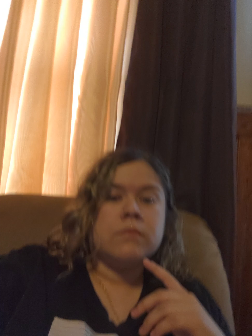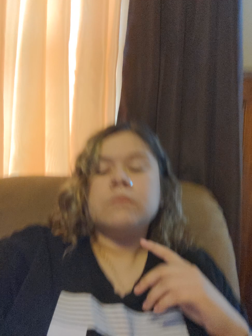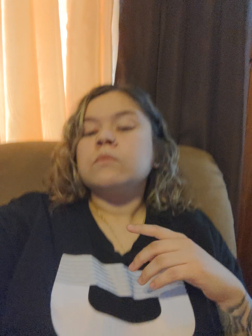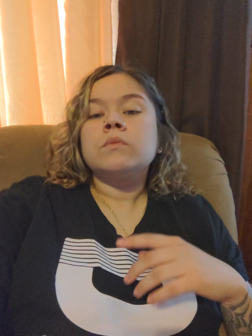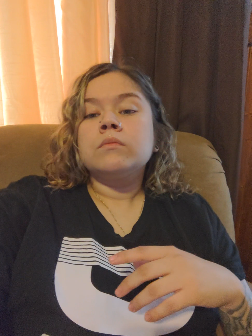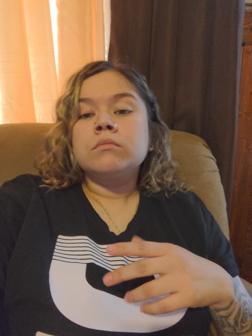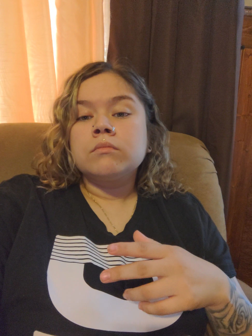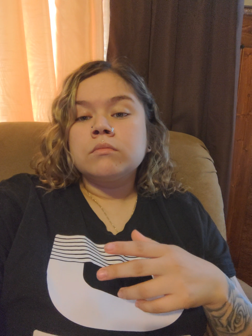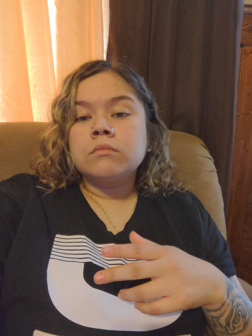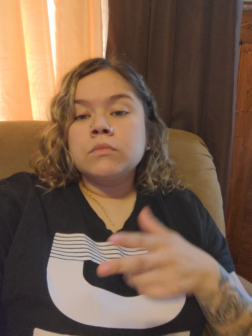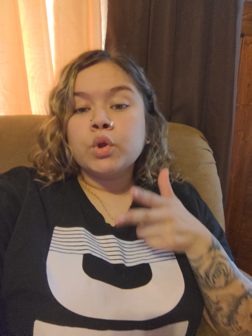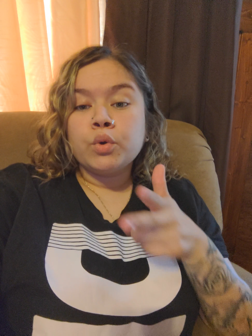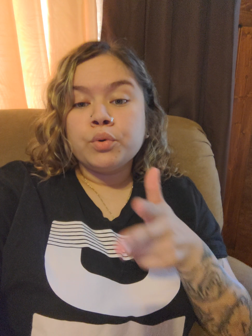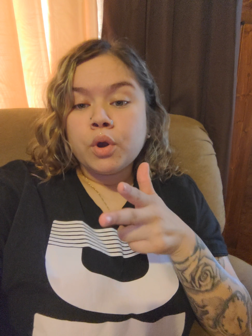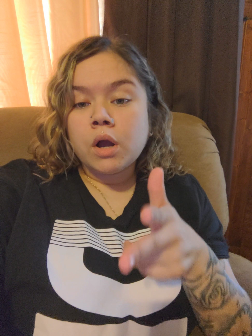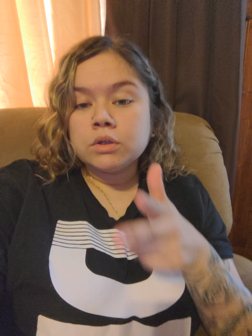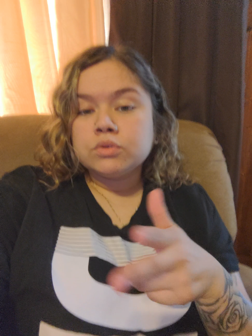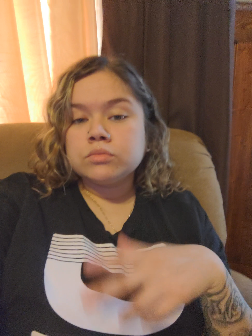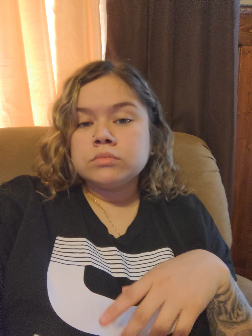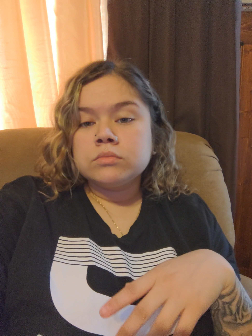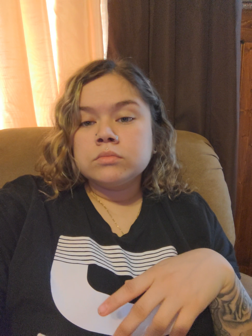garage